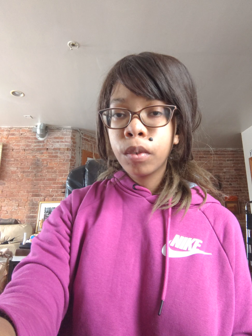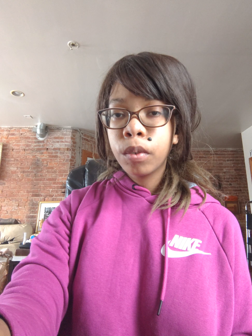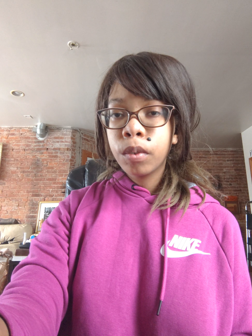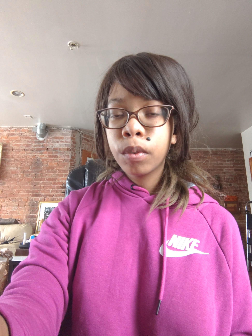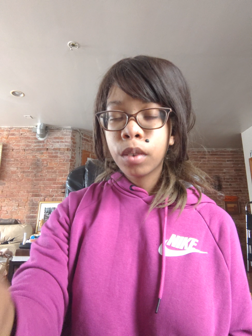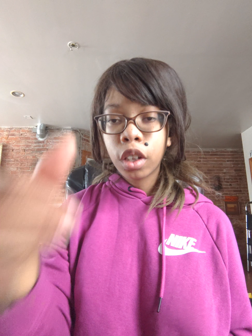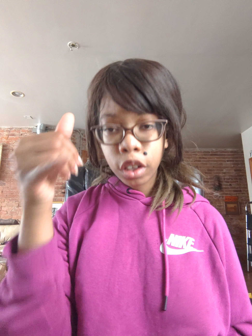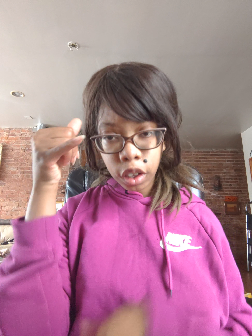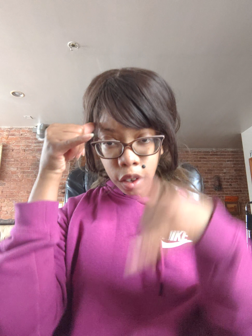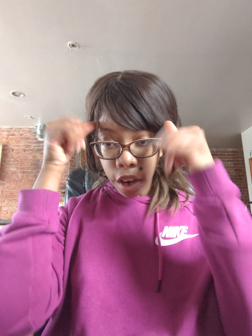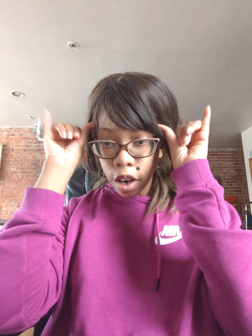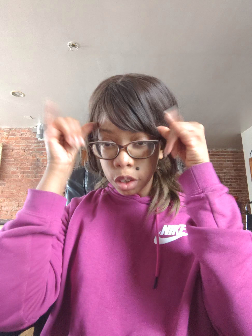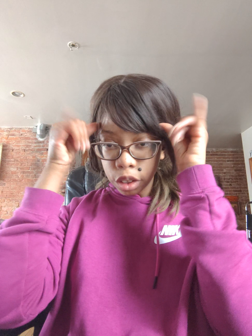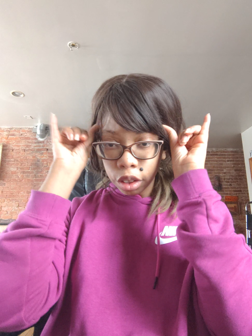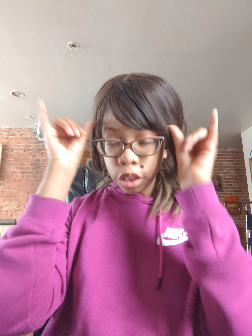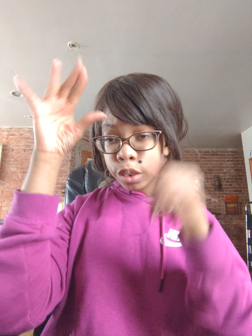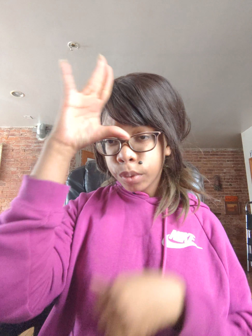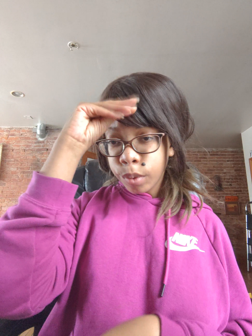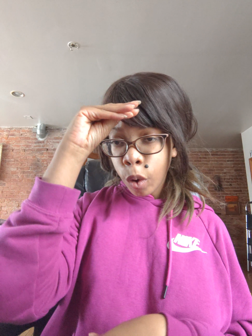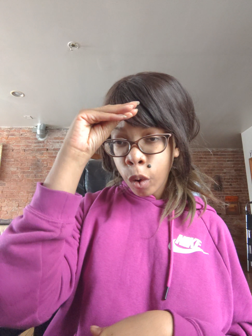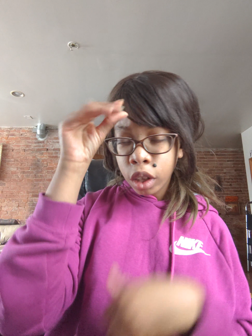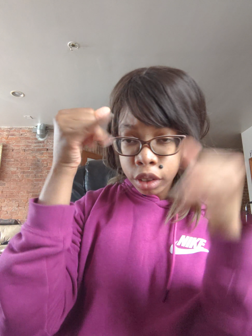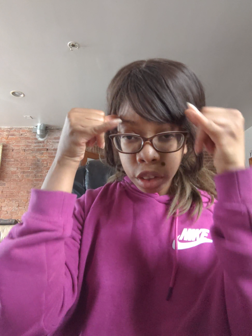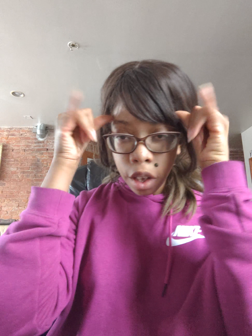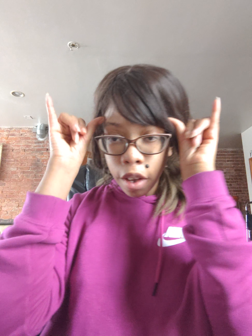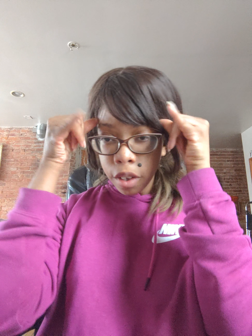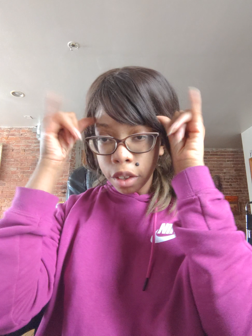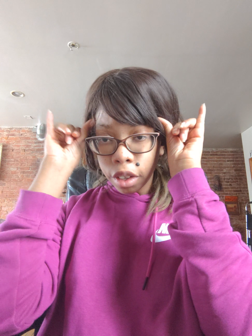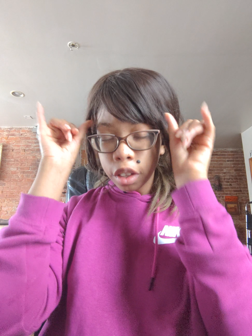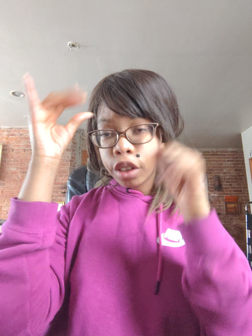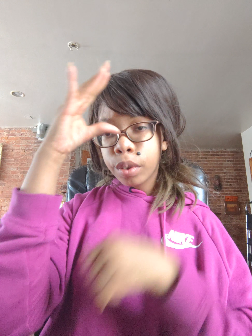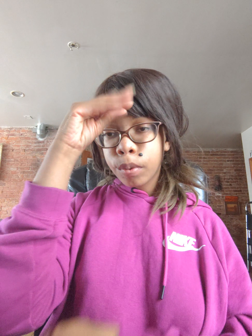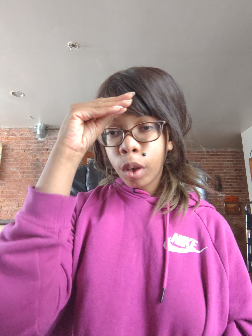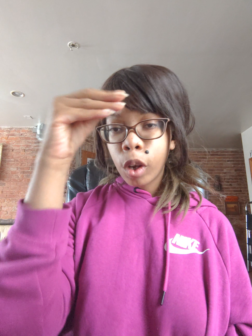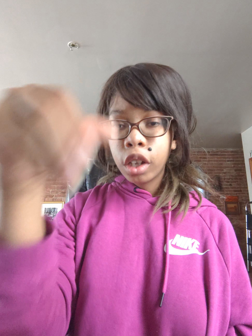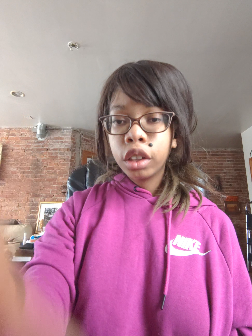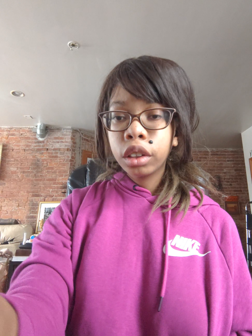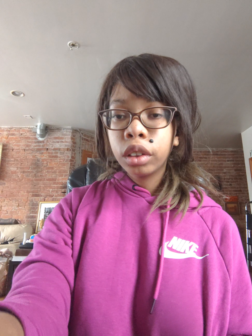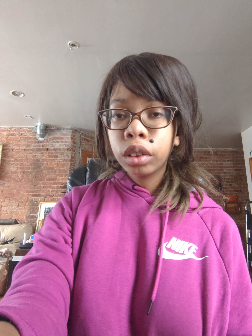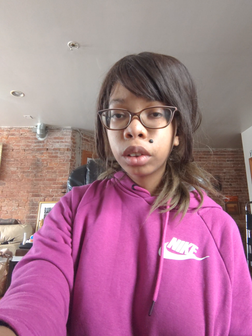cowboy